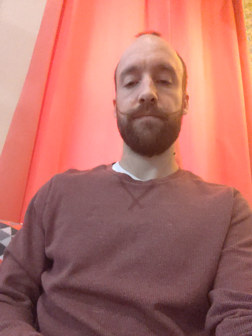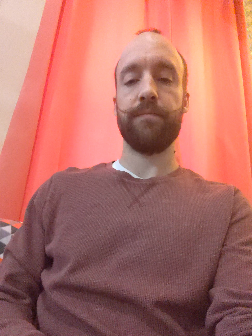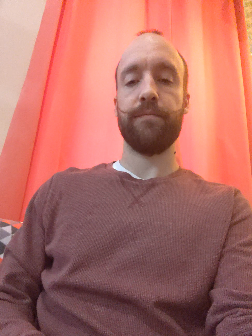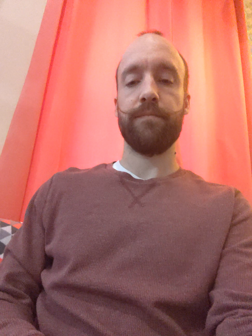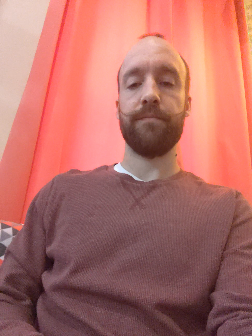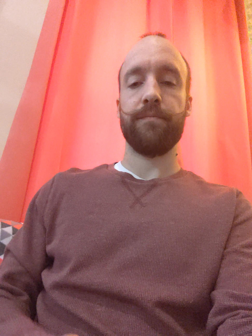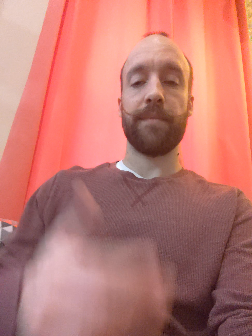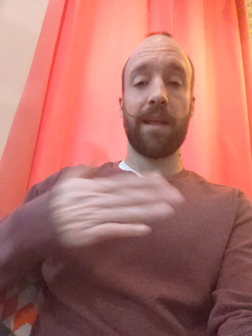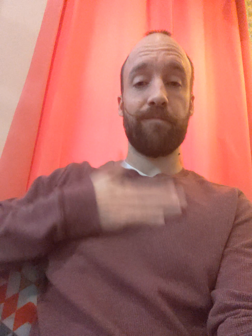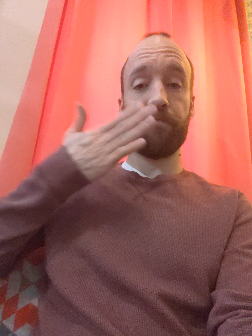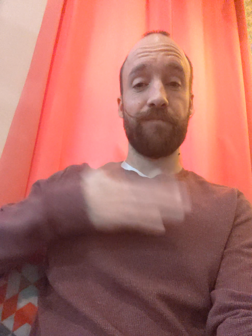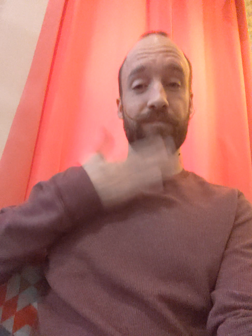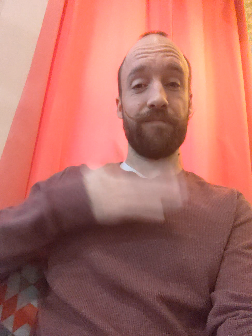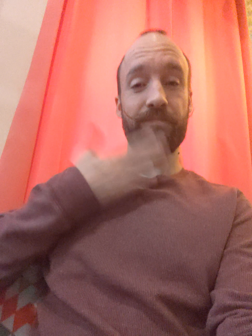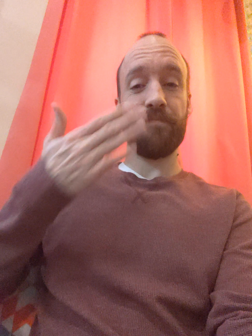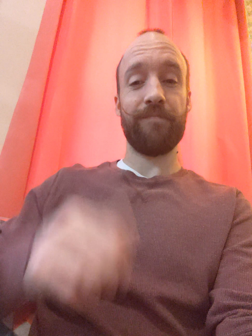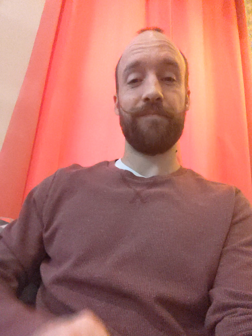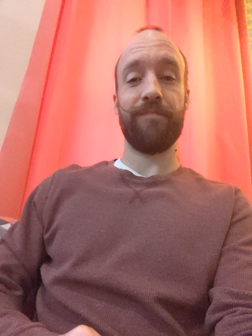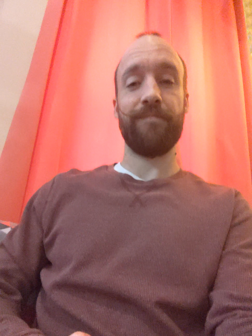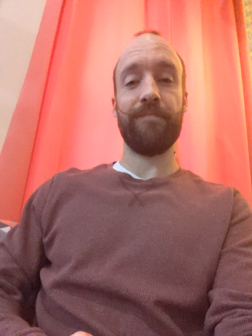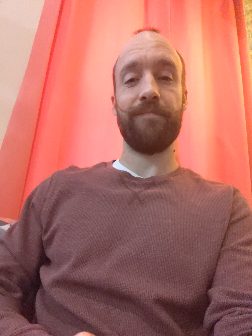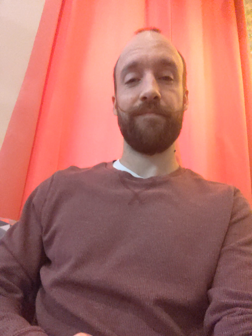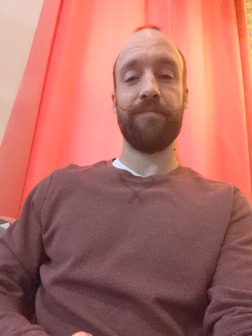happy